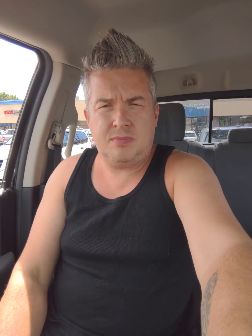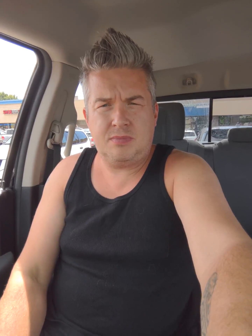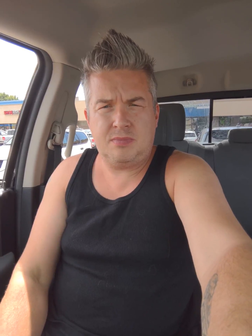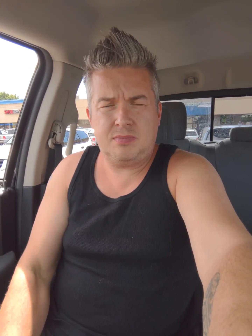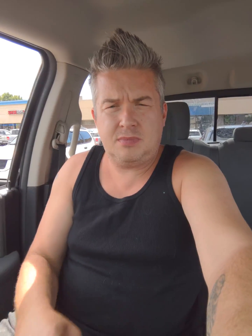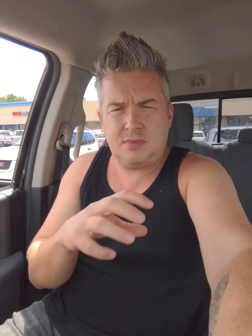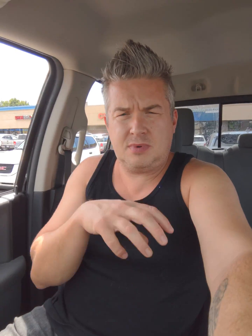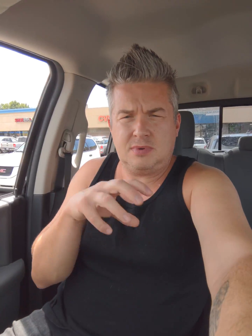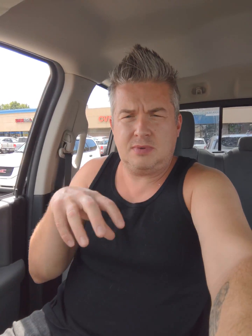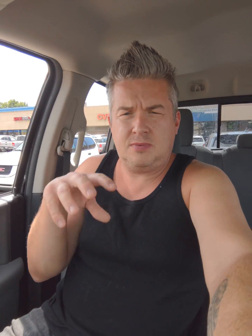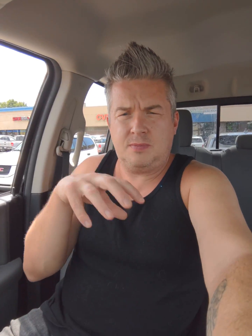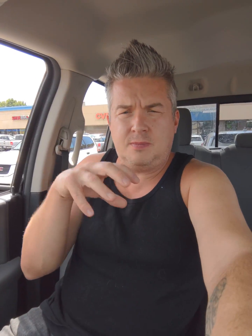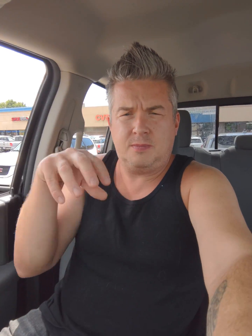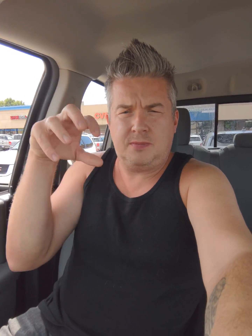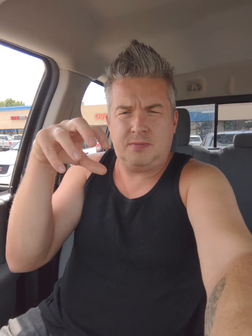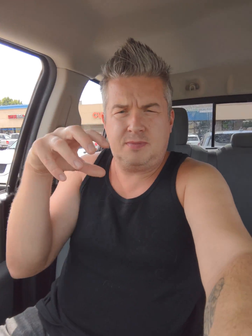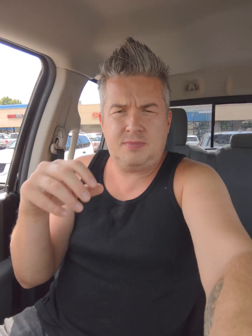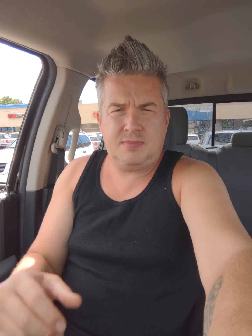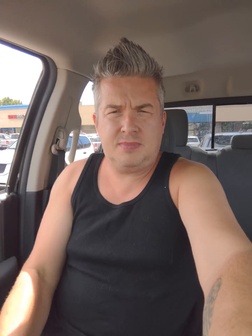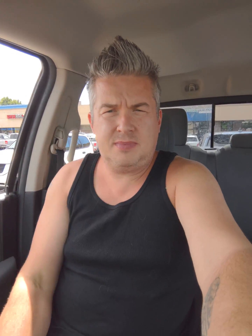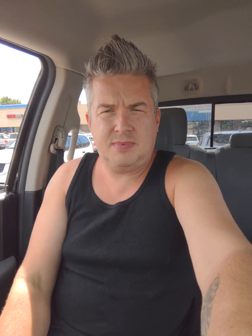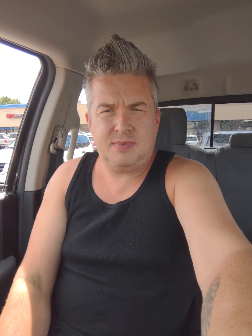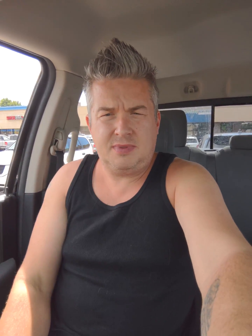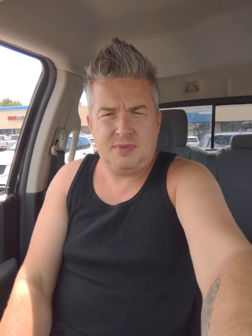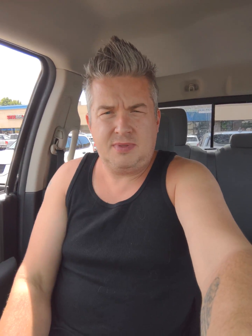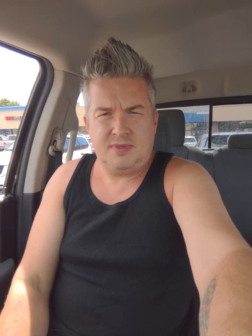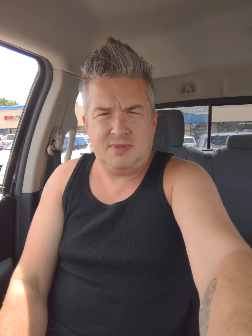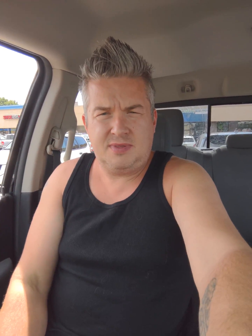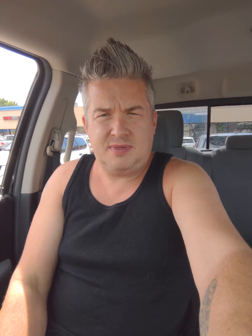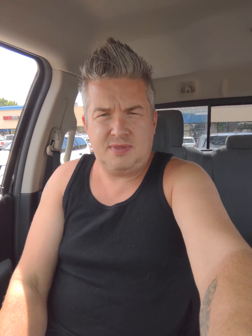block